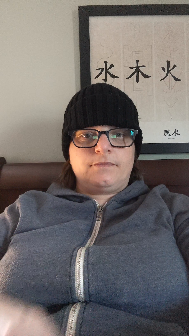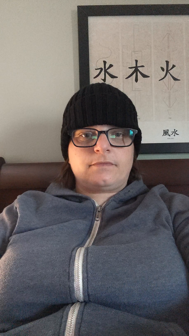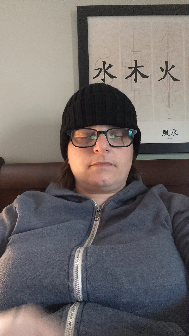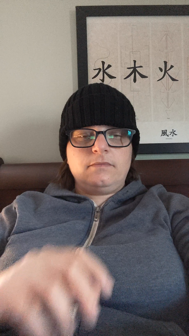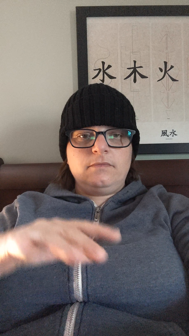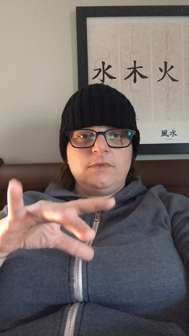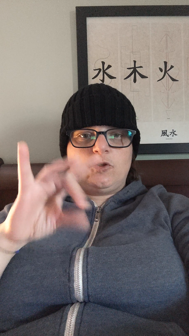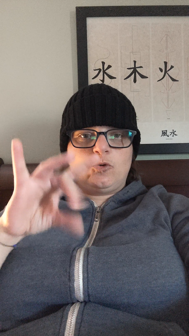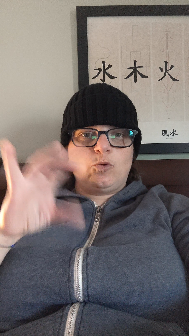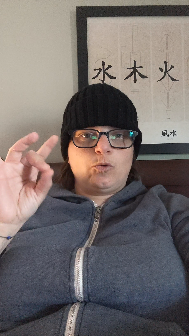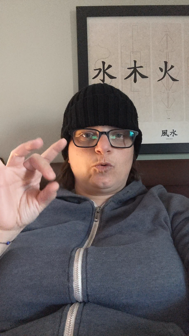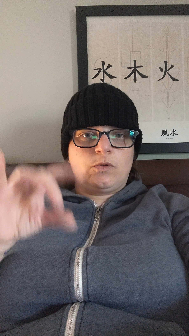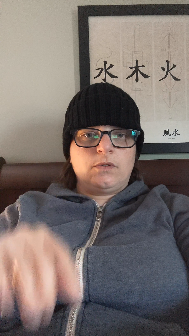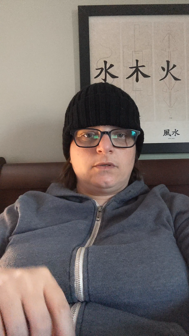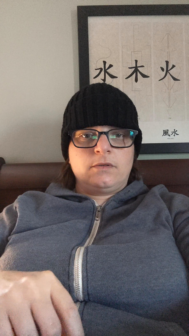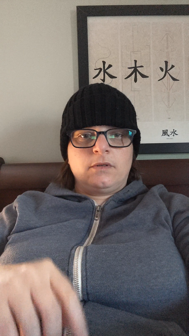choose